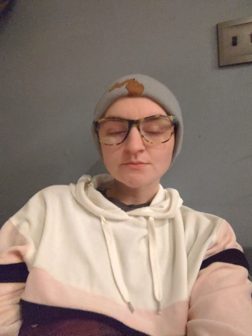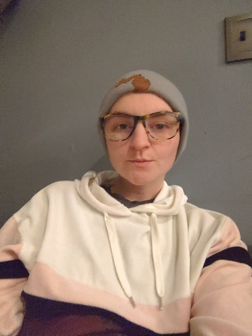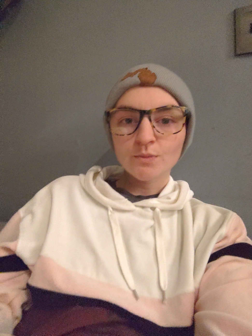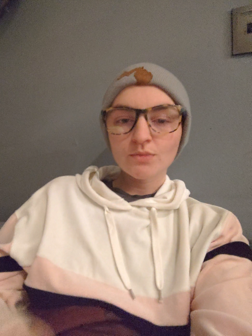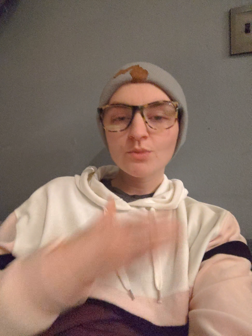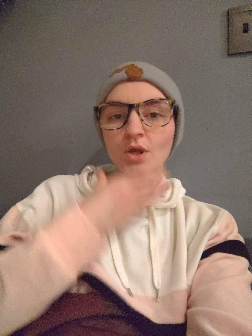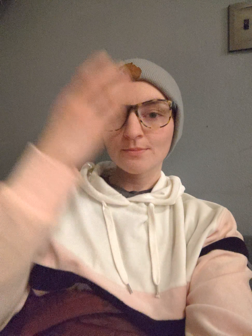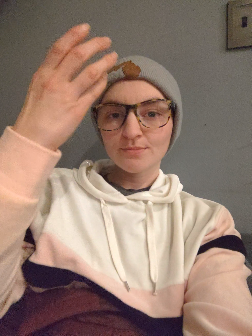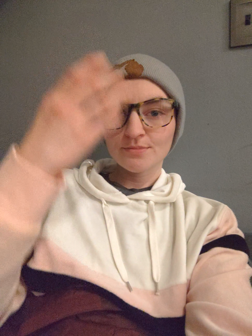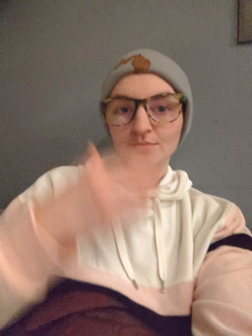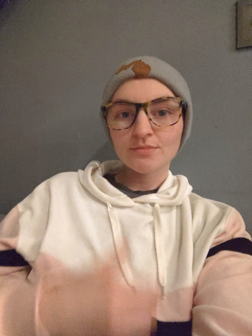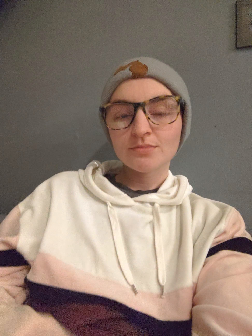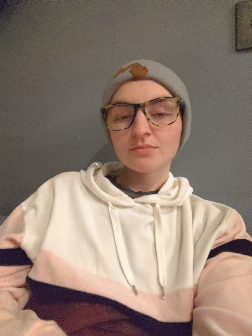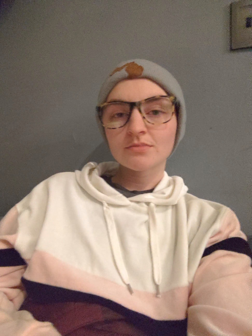giraffe